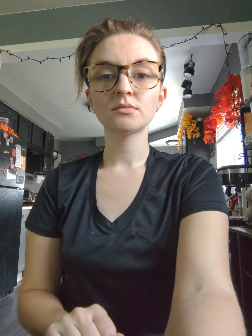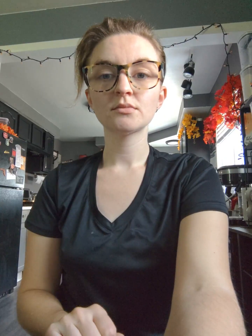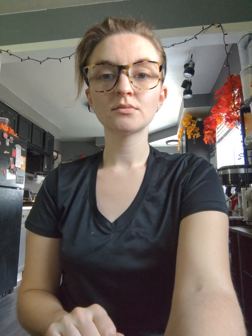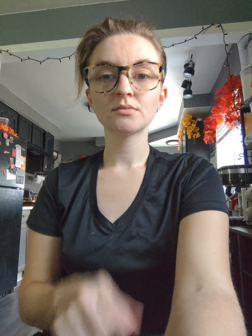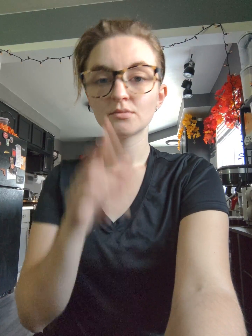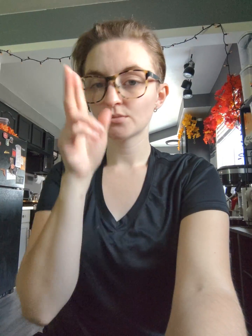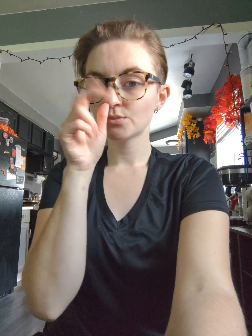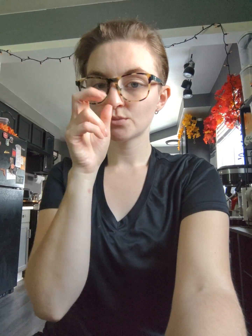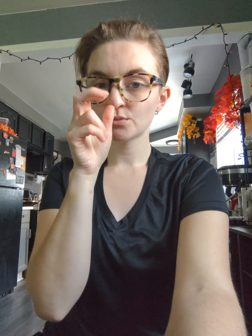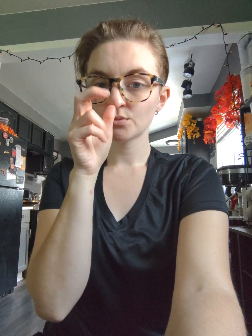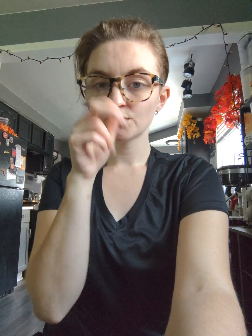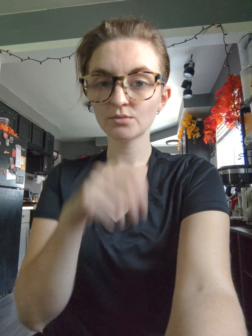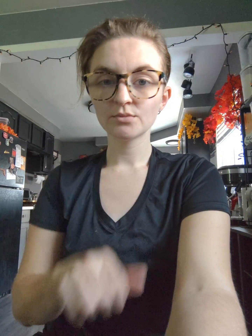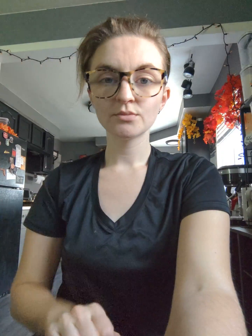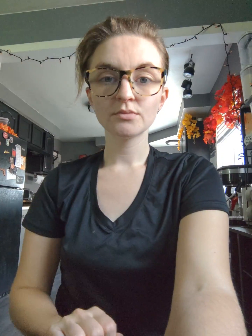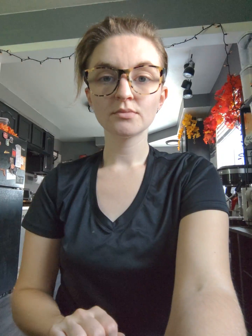ant